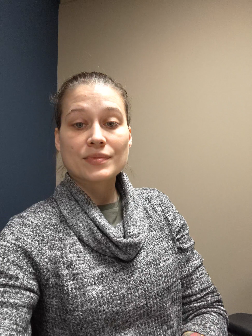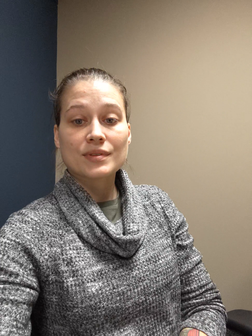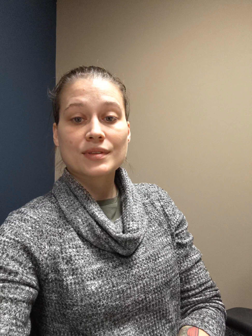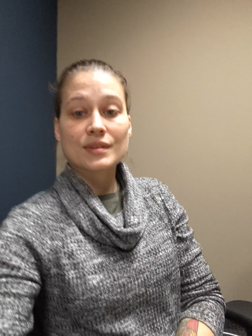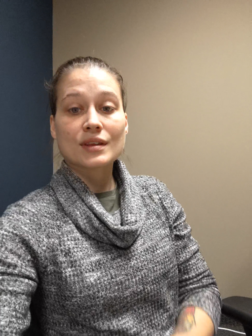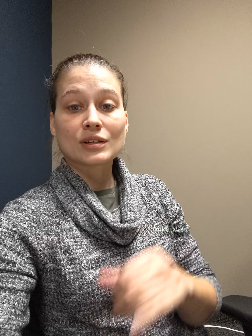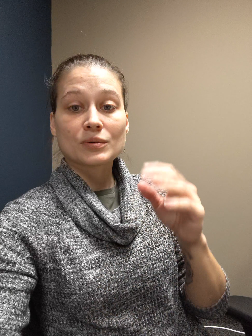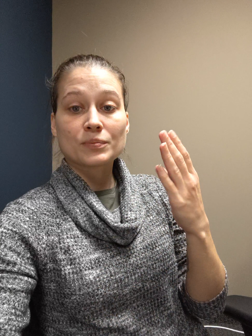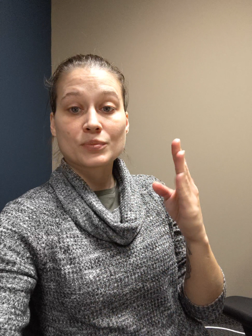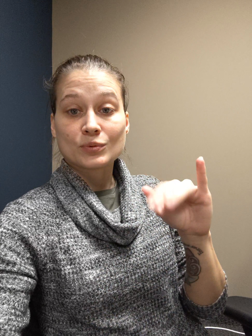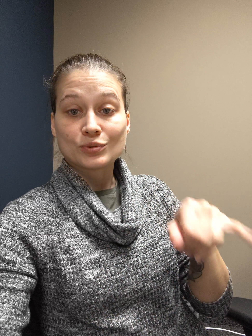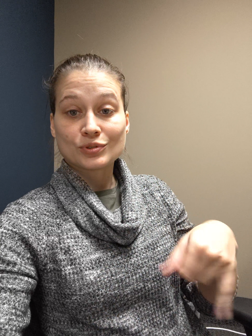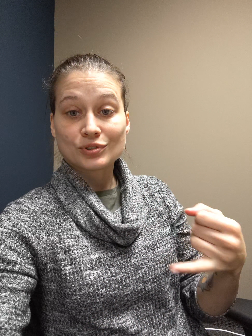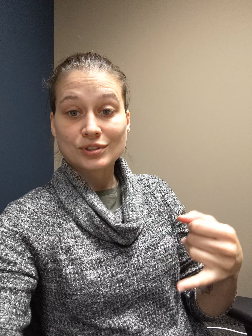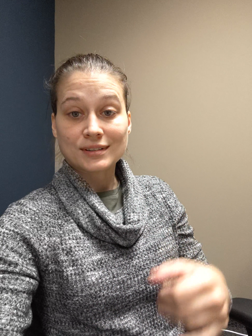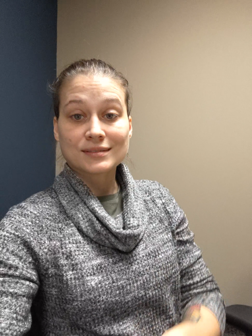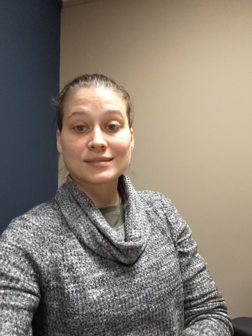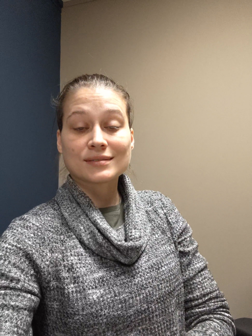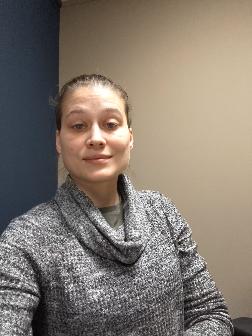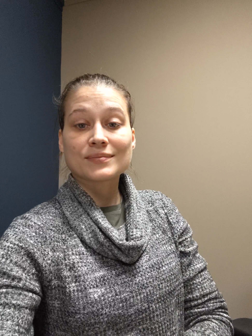jeans